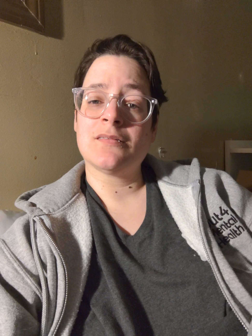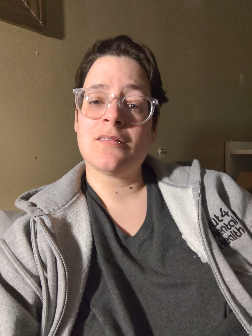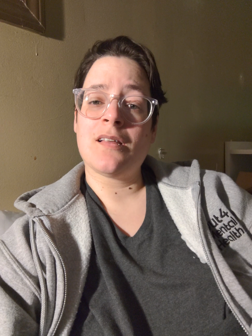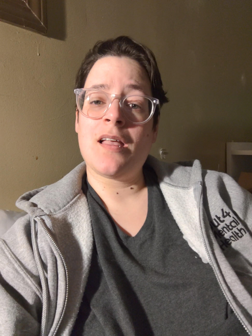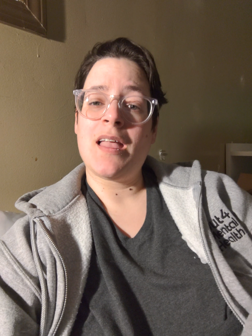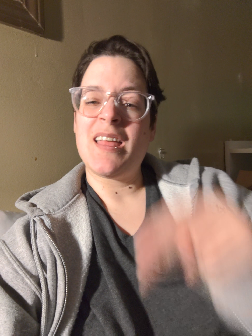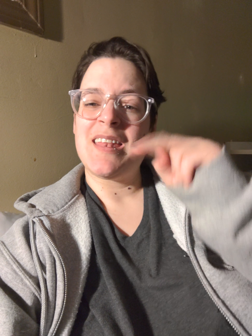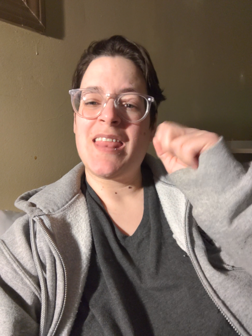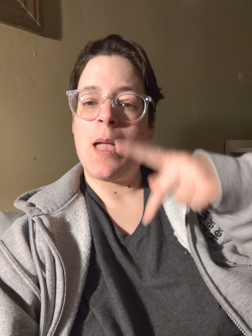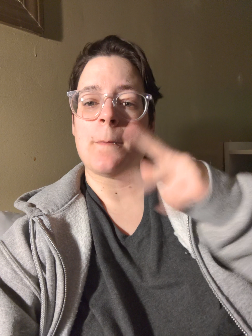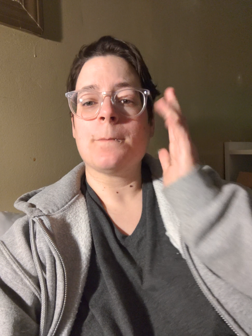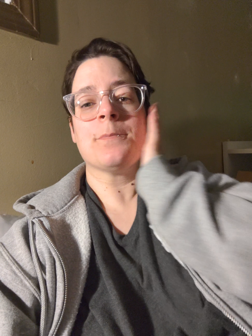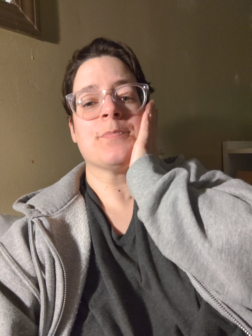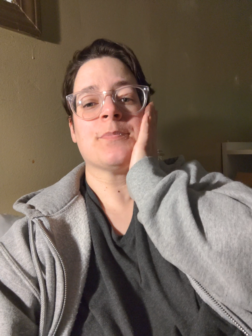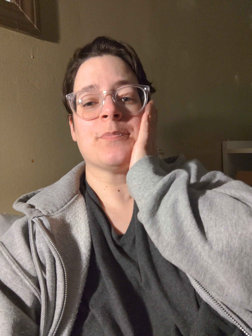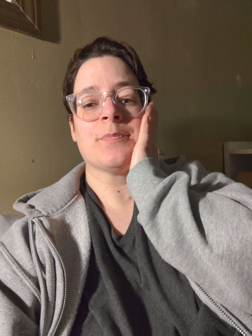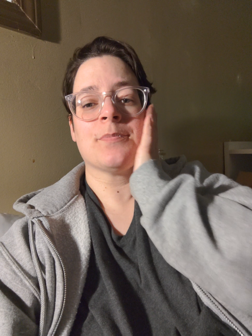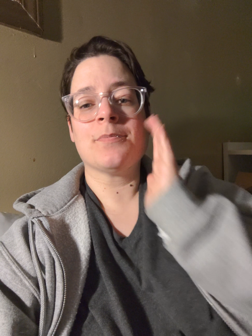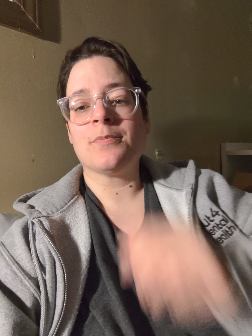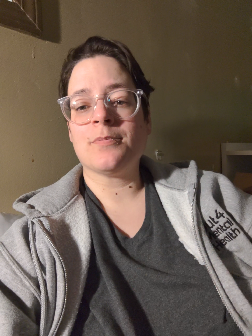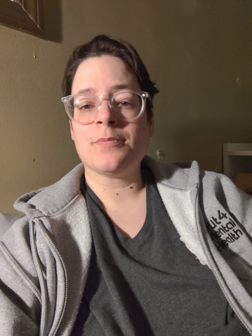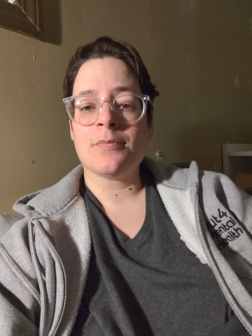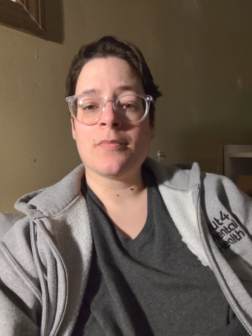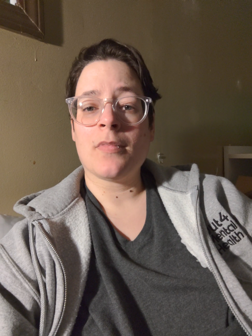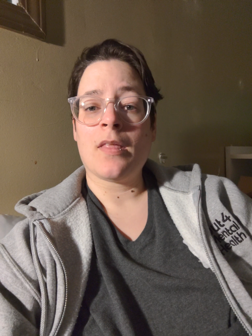nap